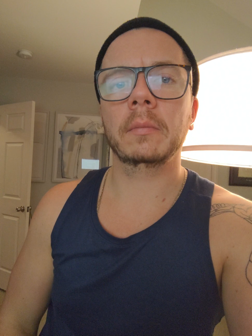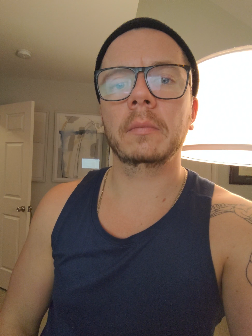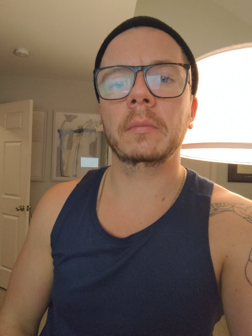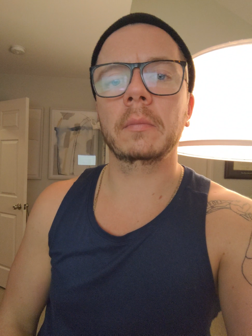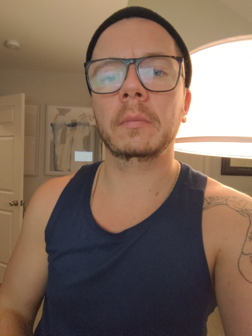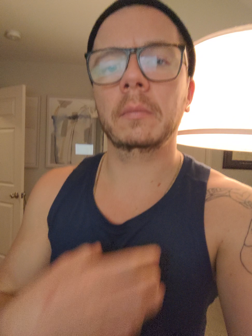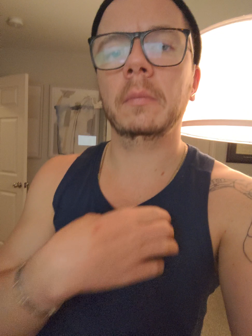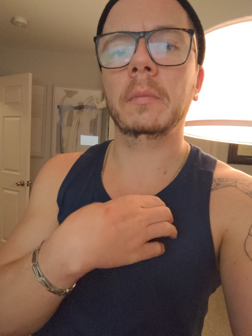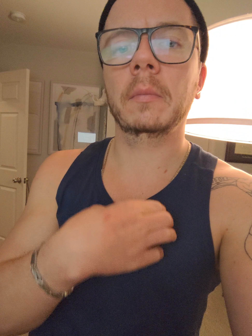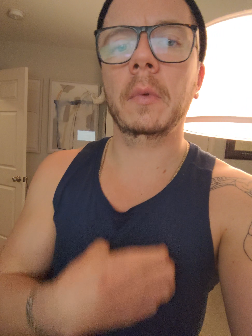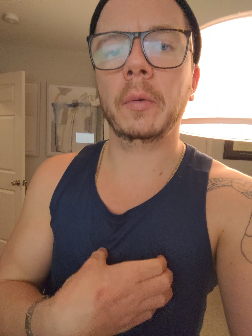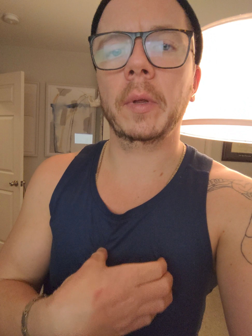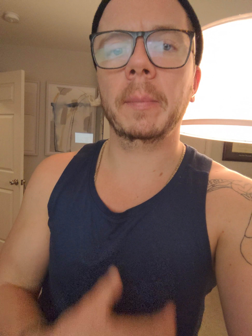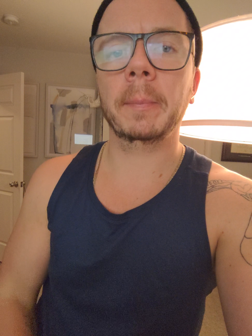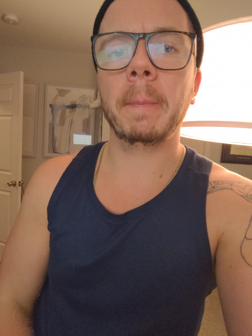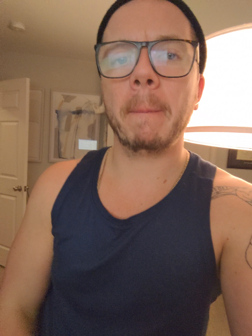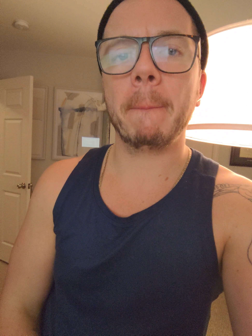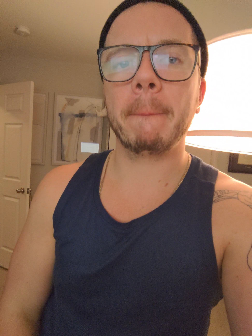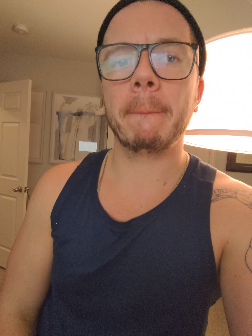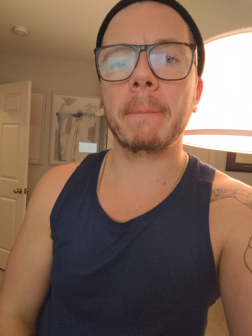hungry